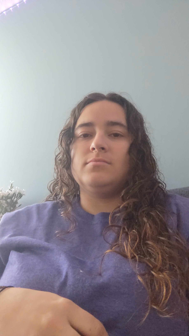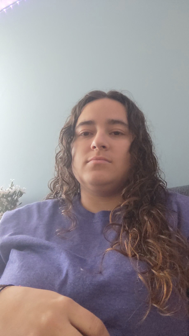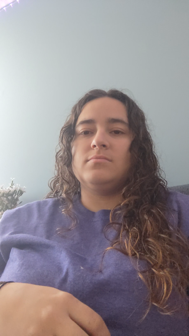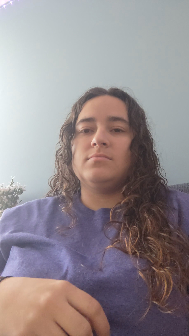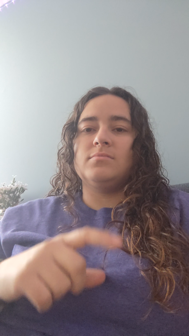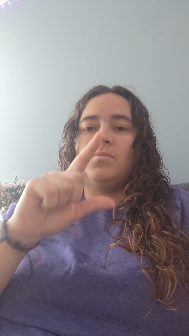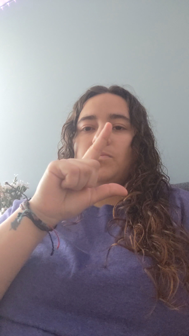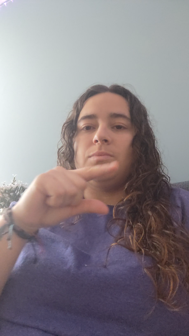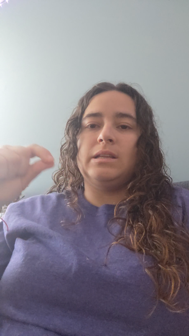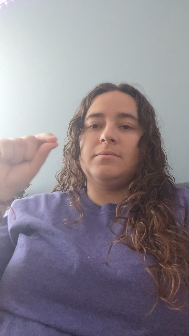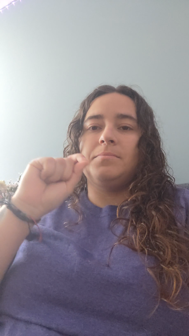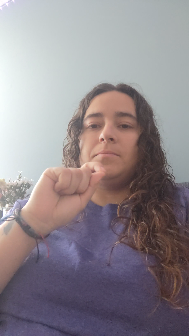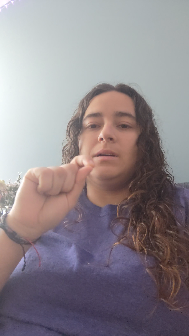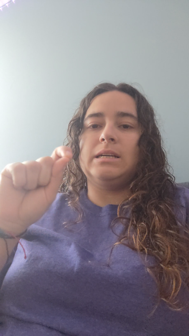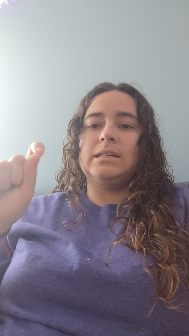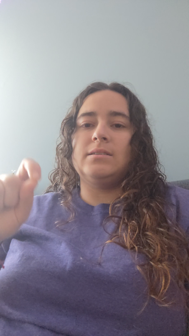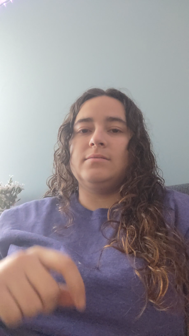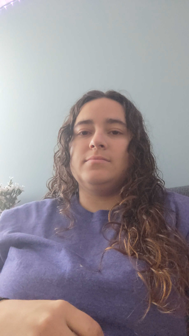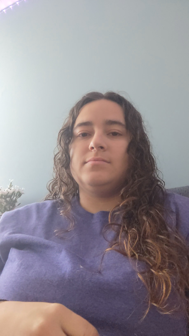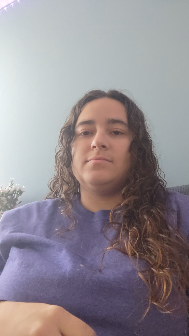peas